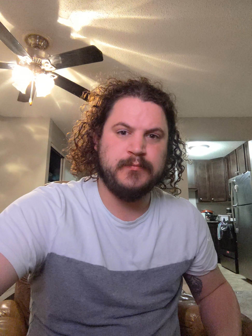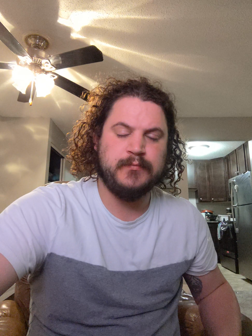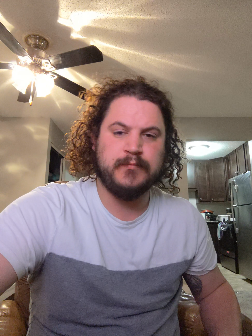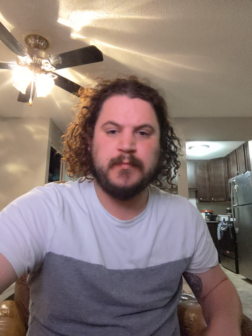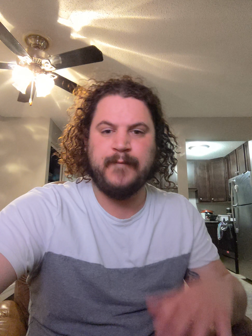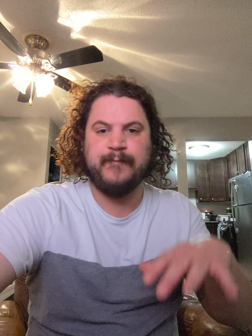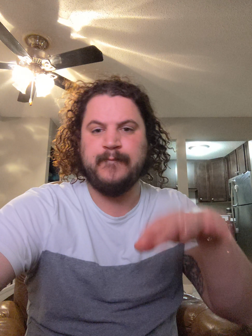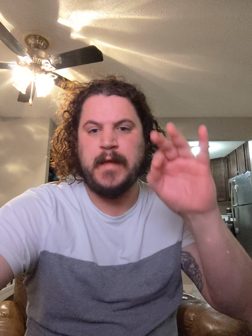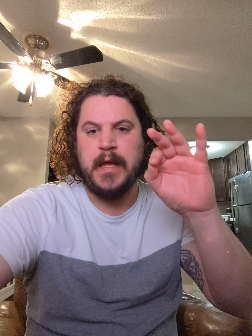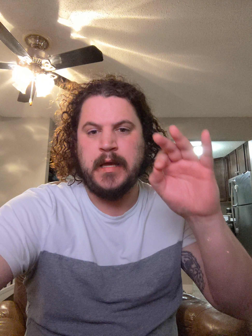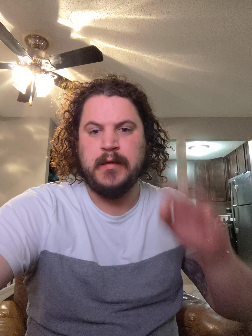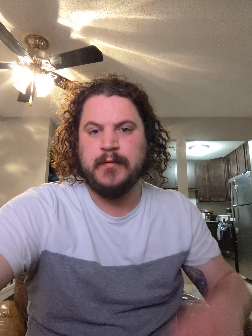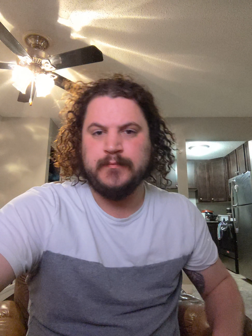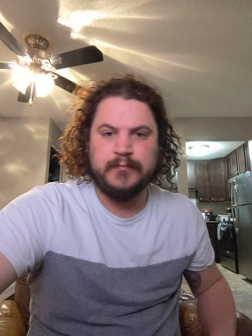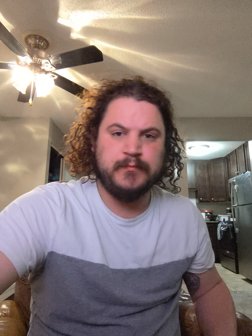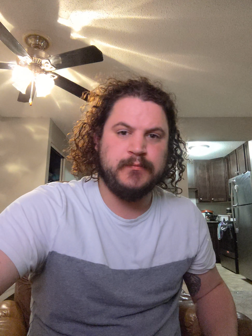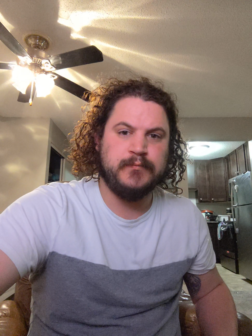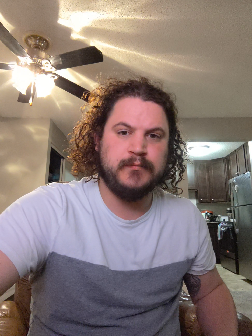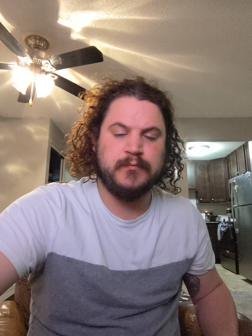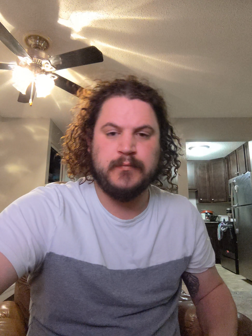find